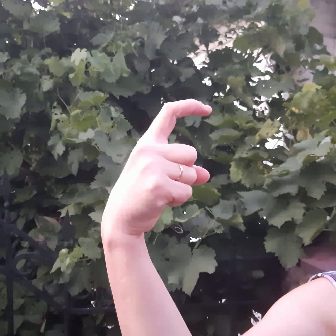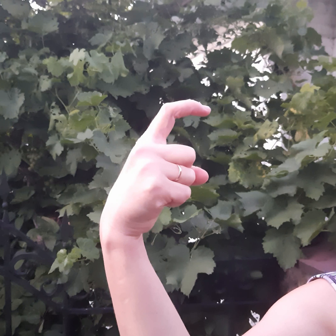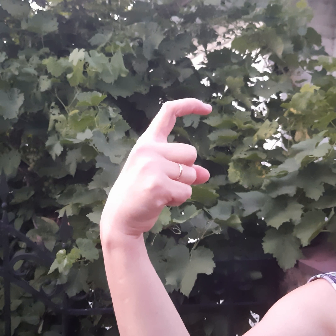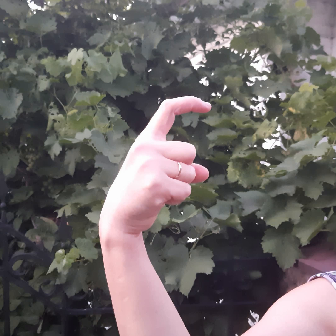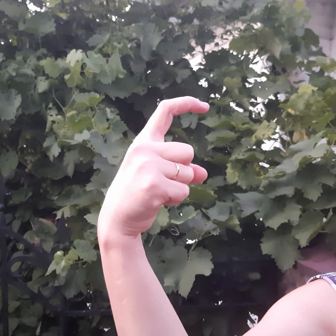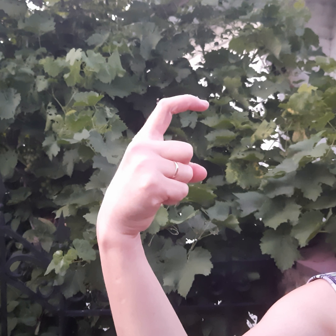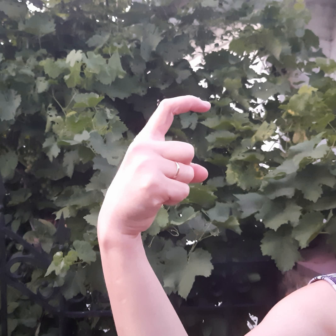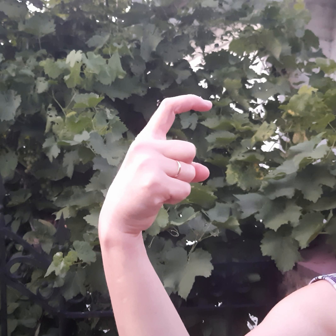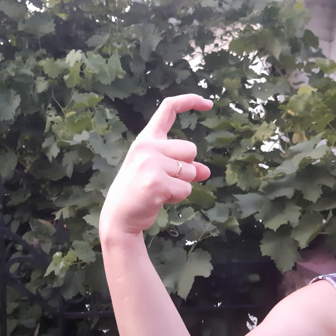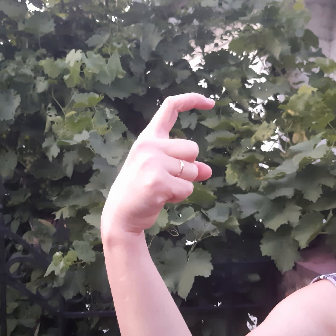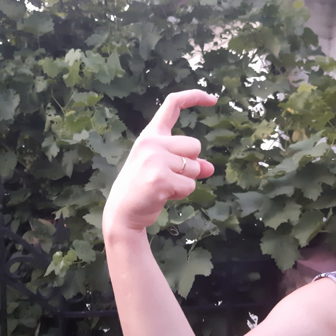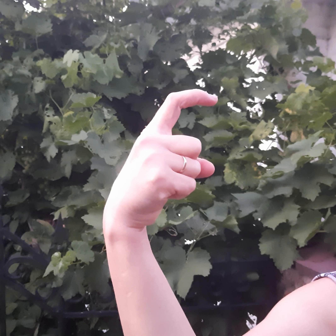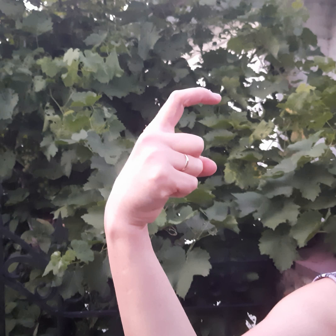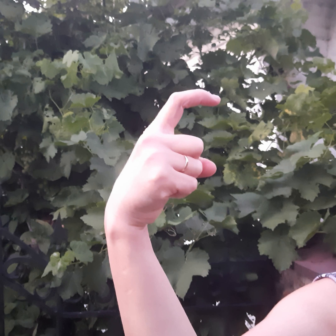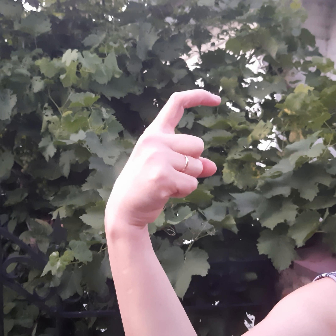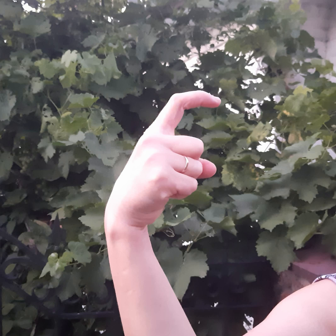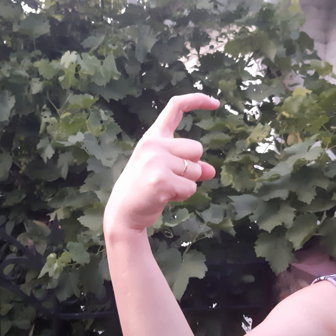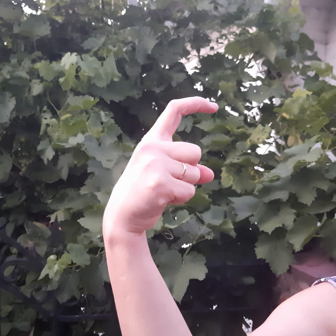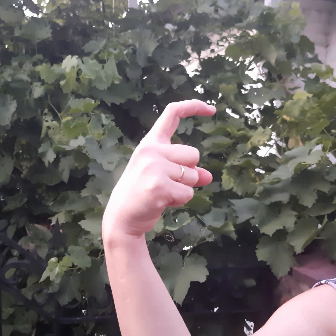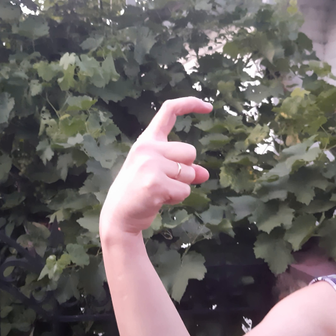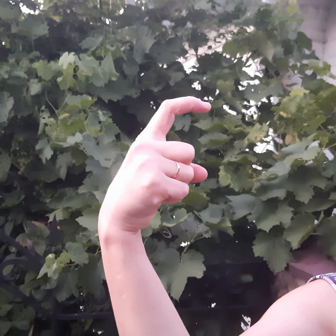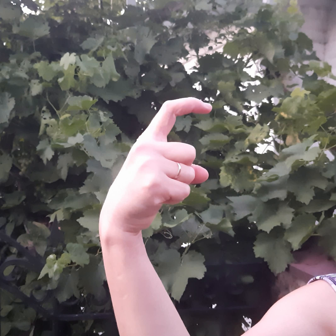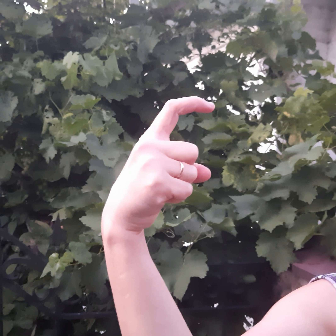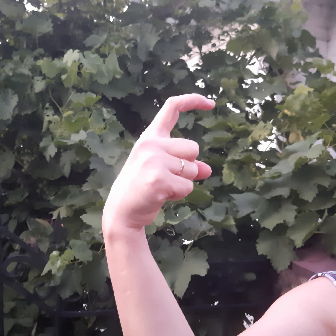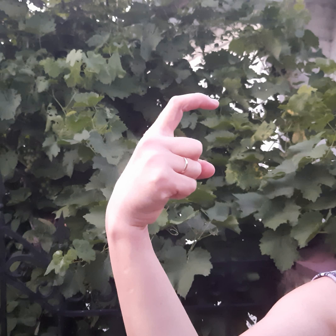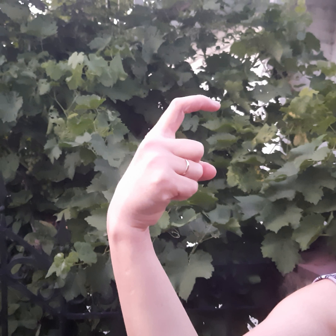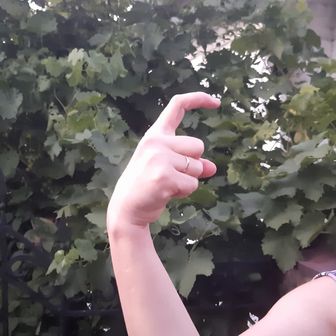Х